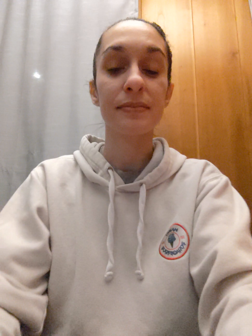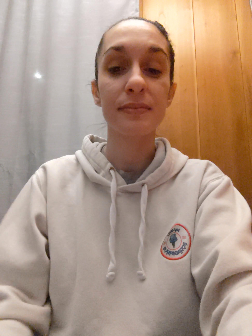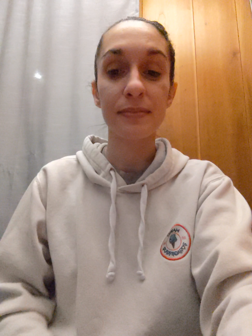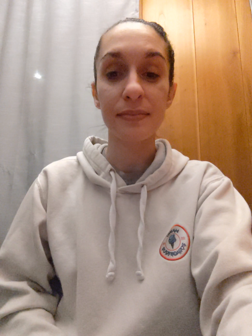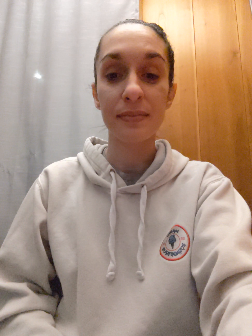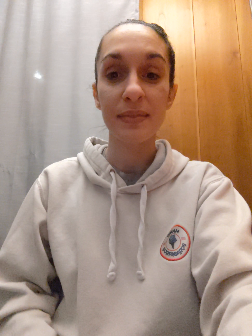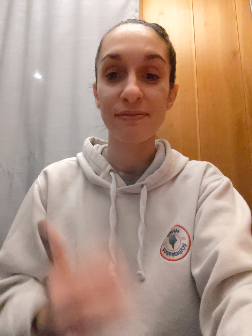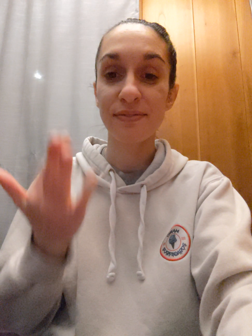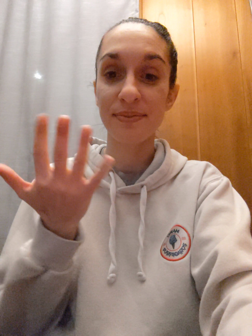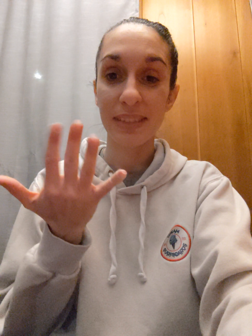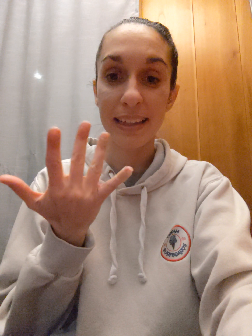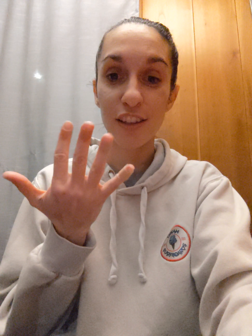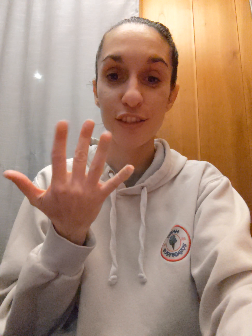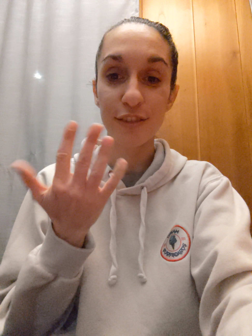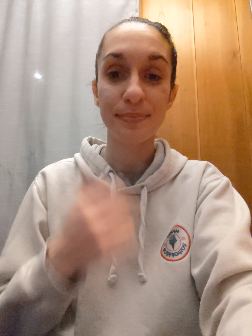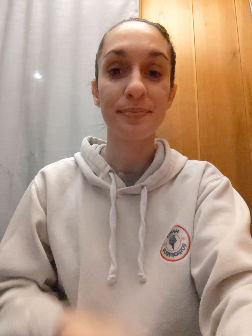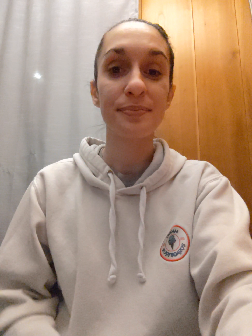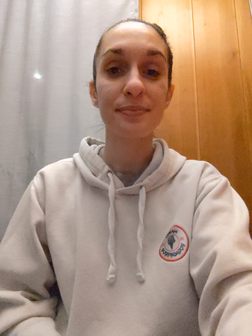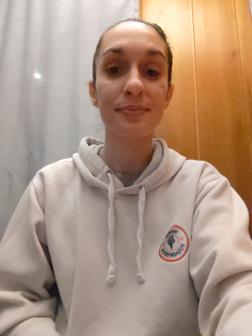finger